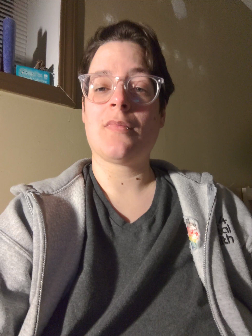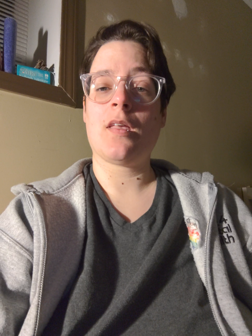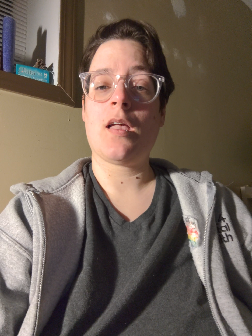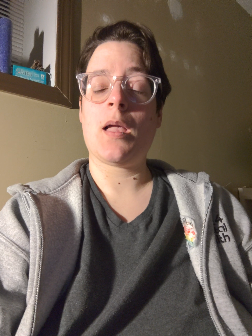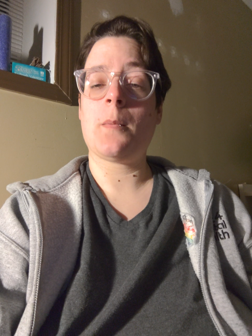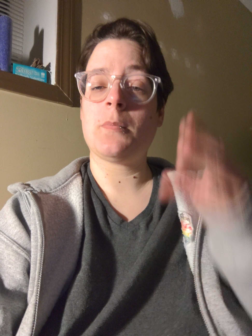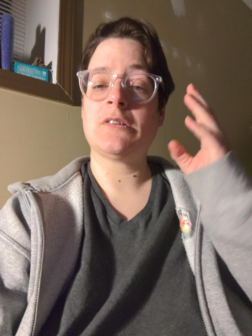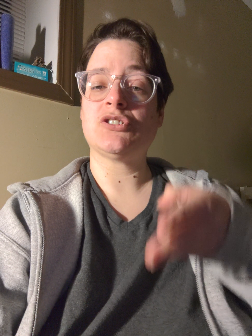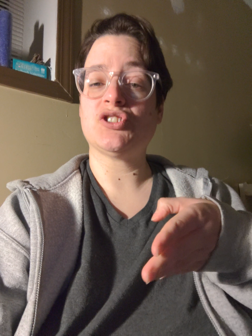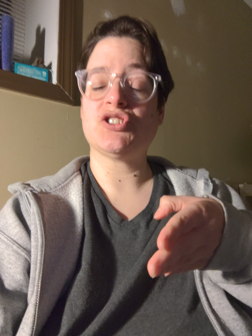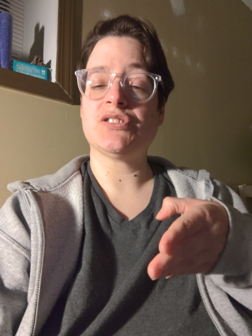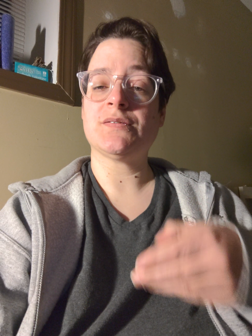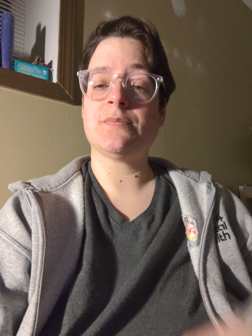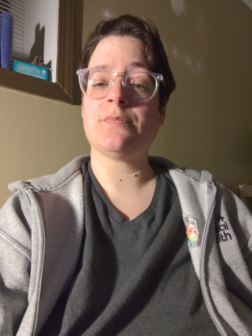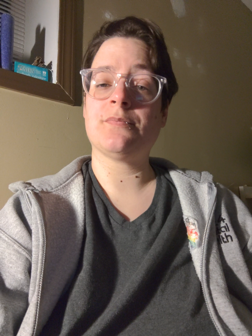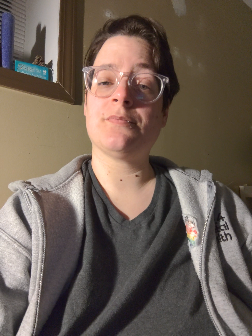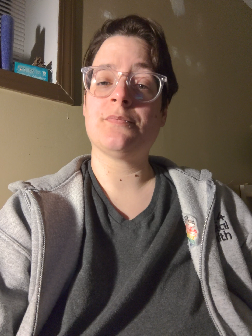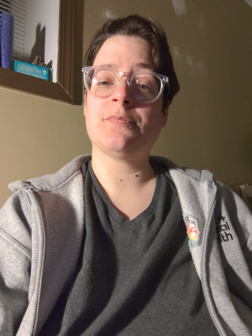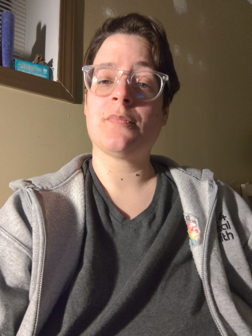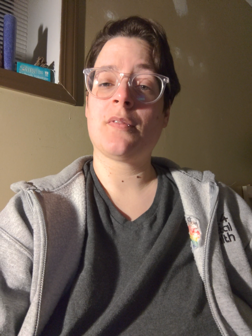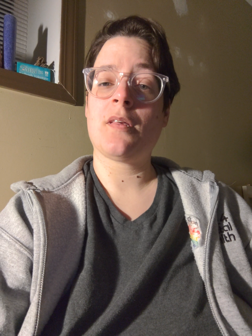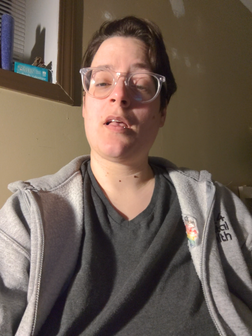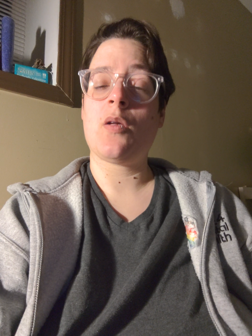person